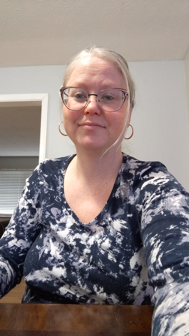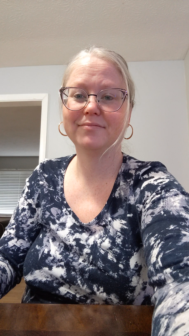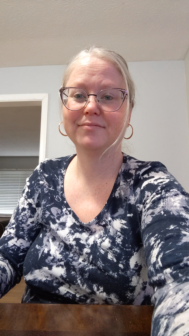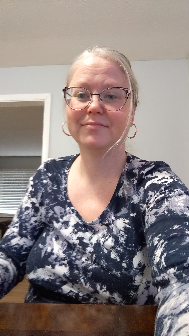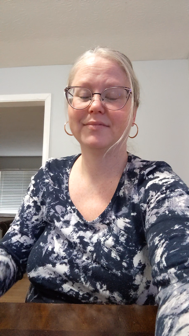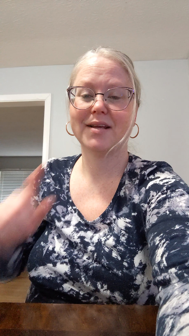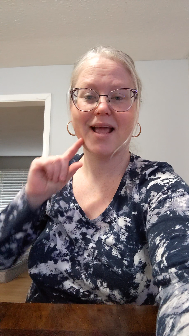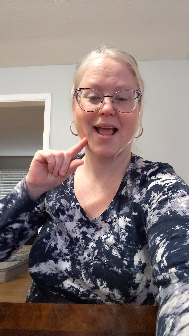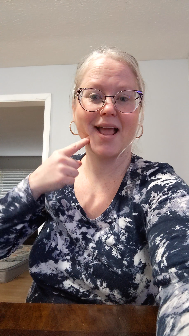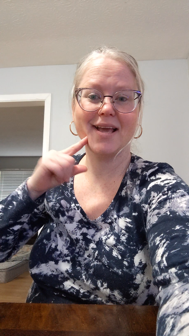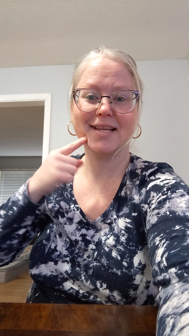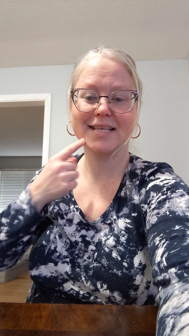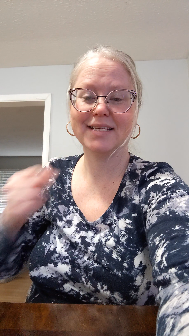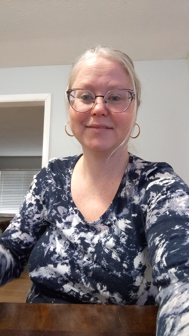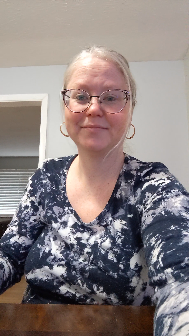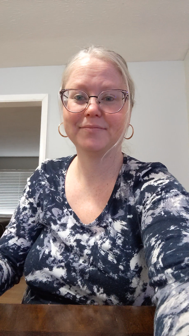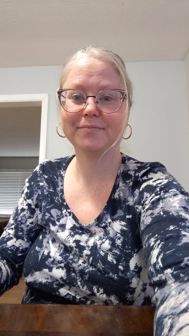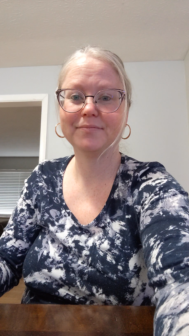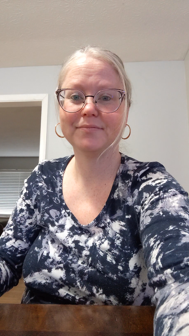candy